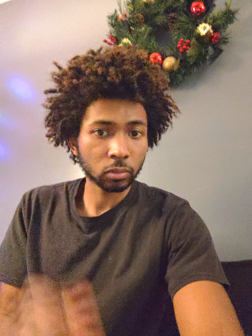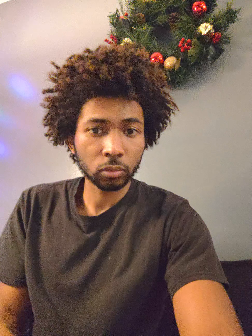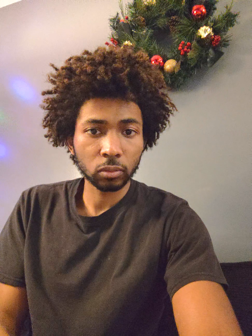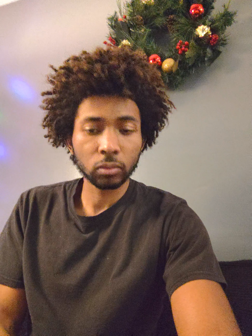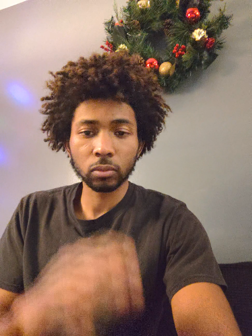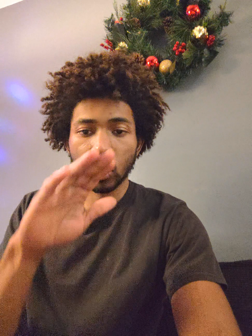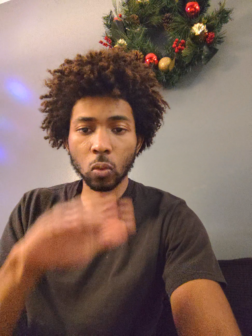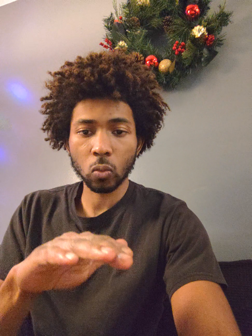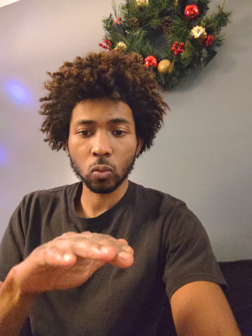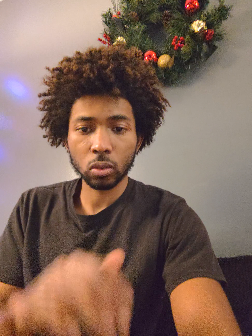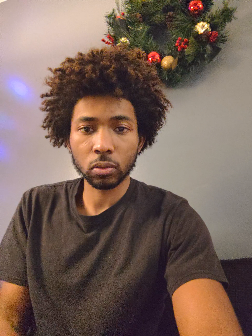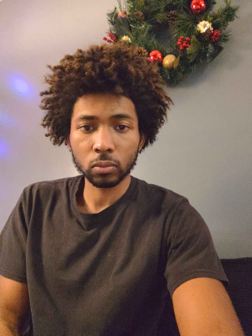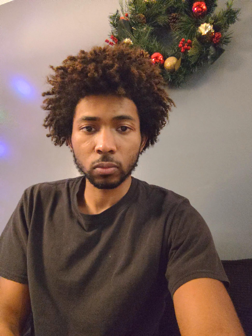on